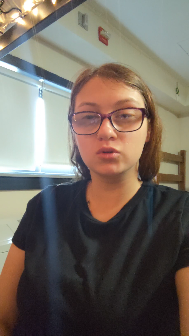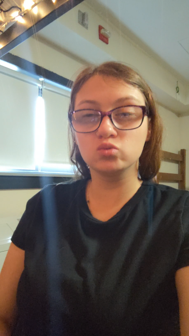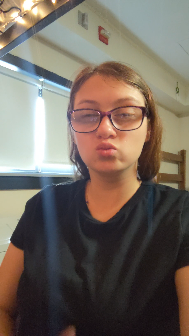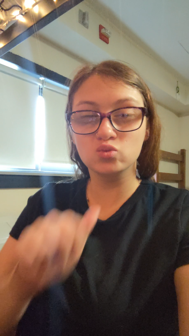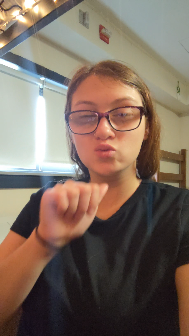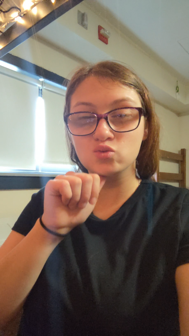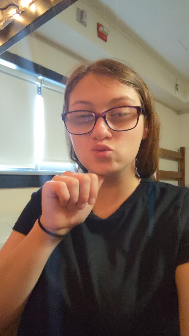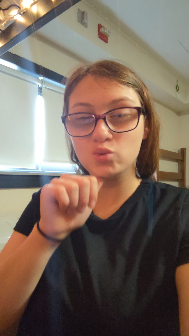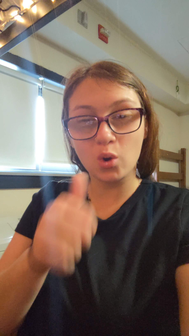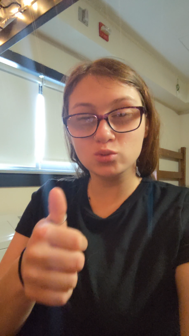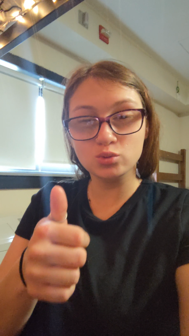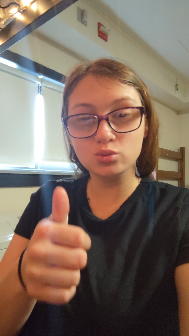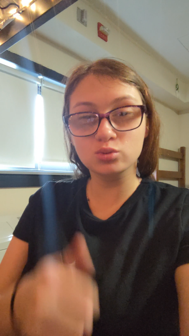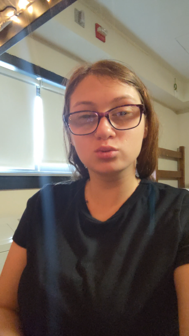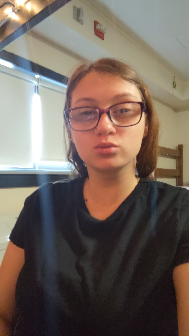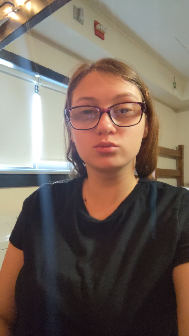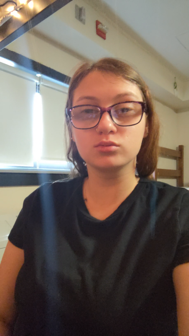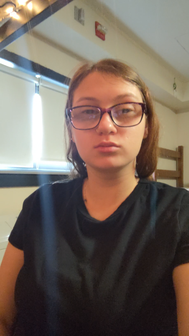don't